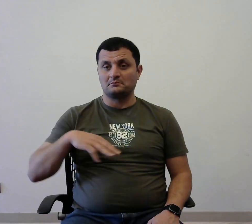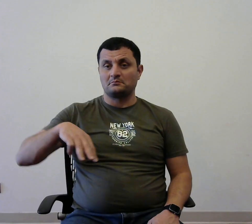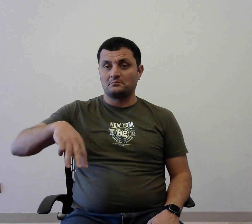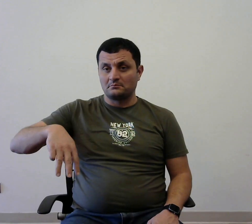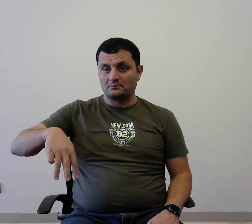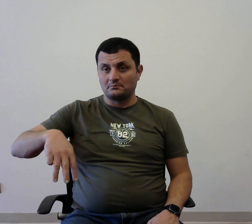M